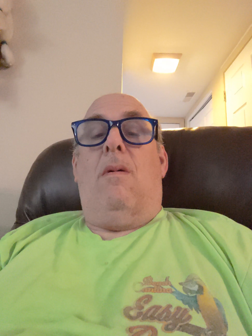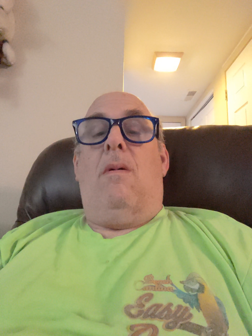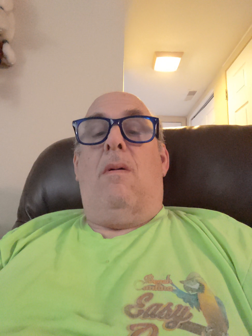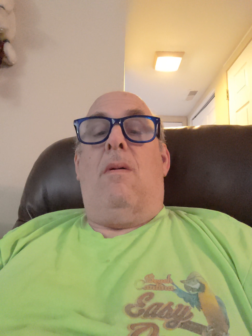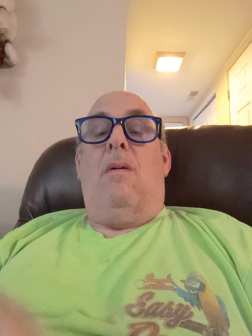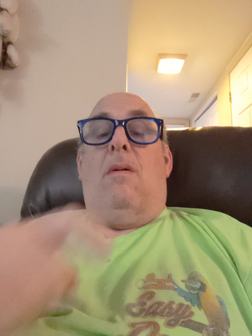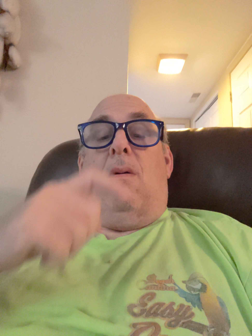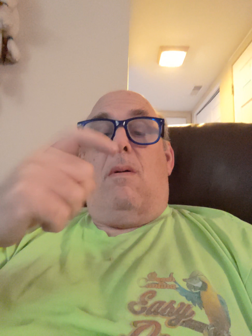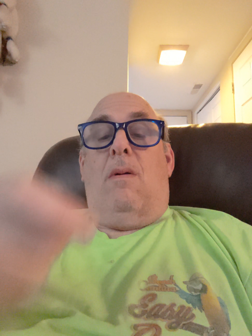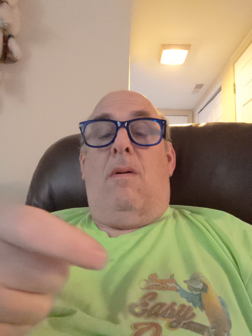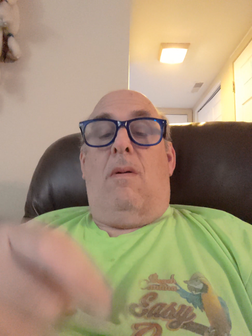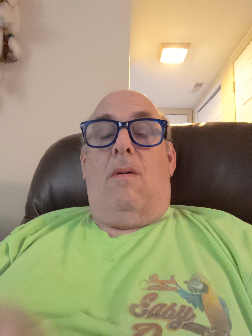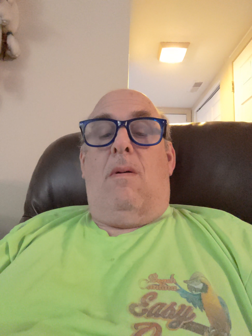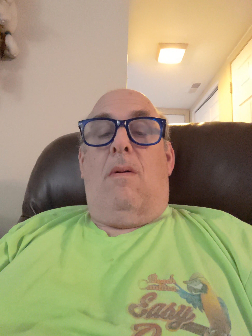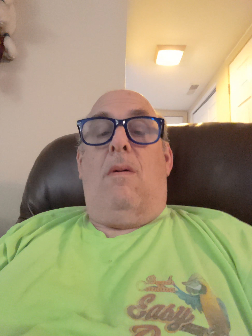give